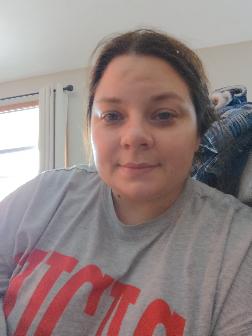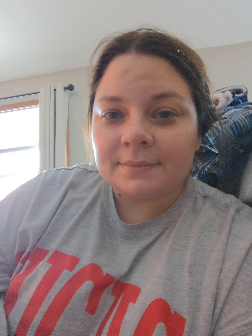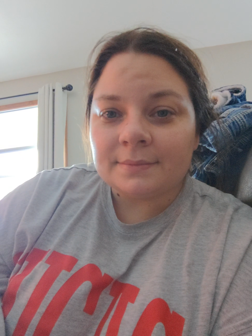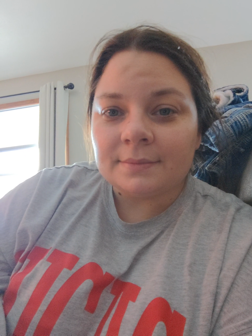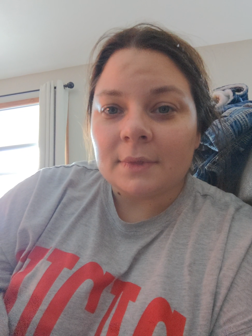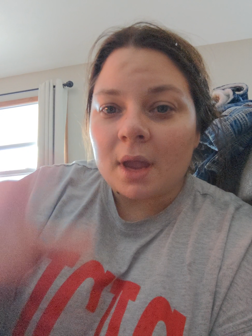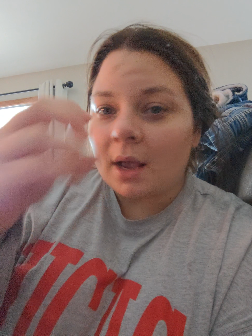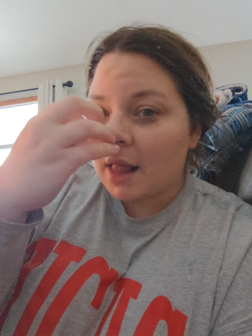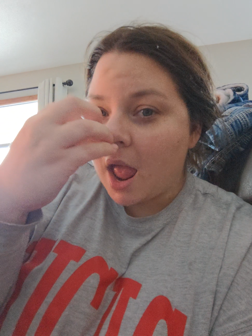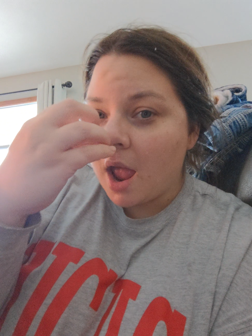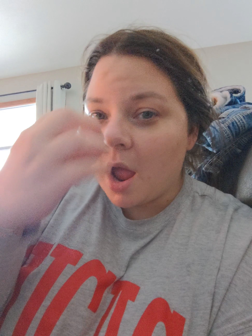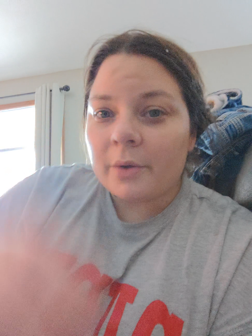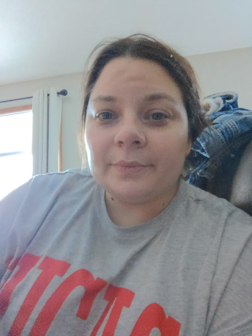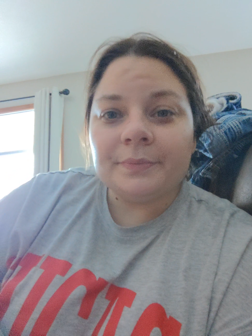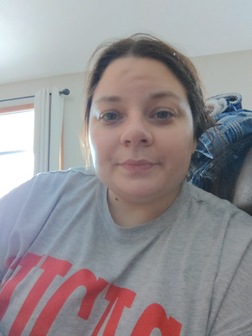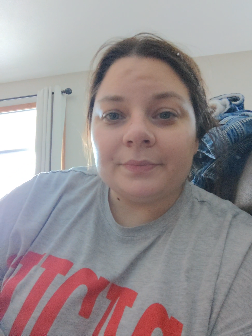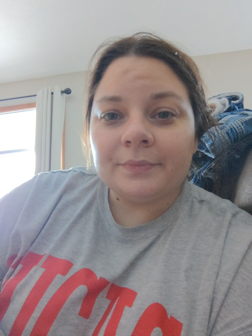clown